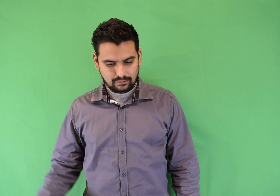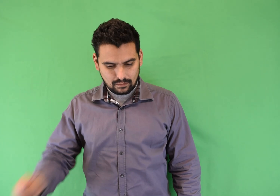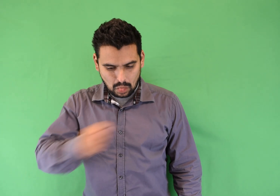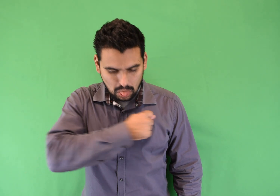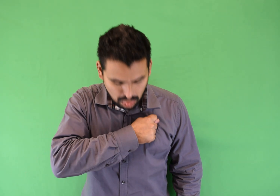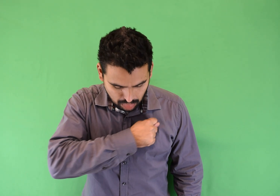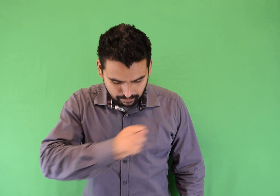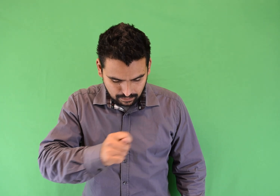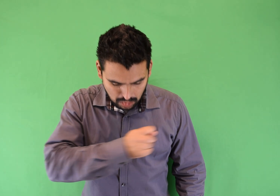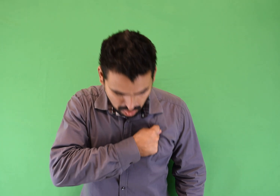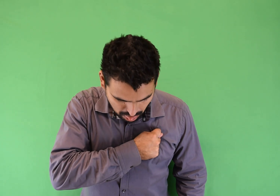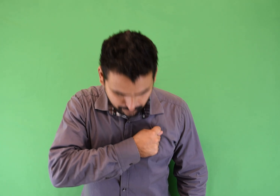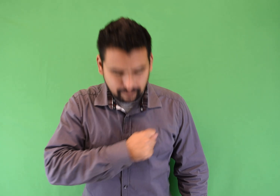tos